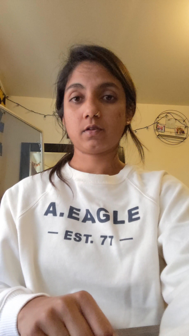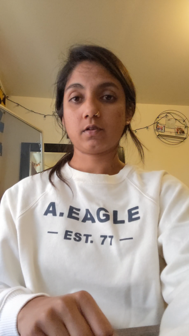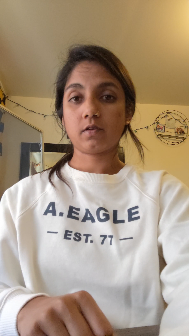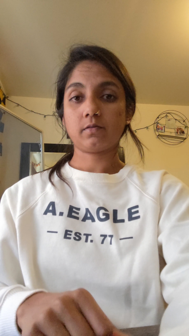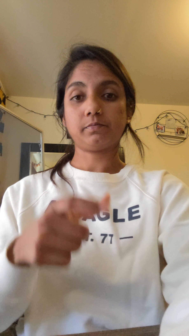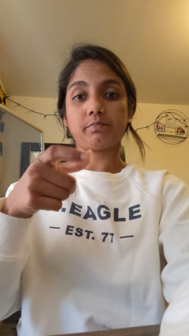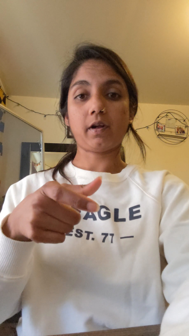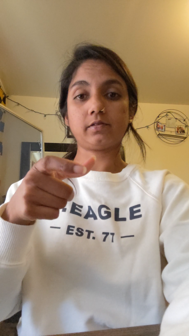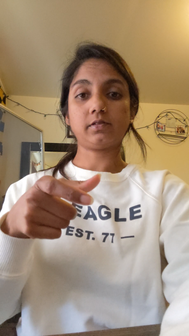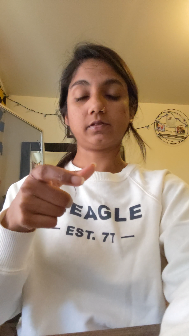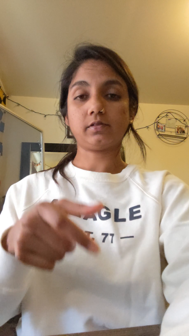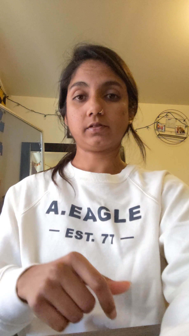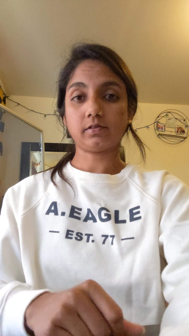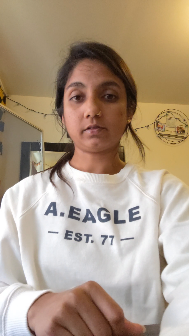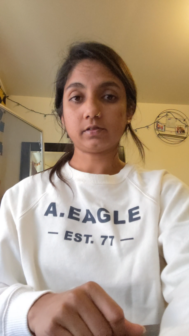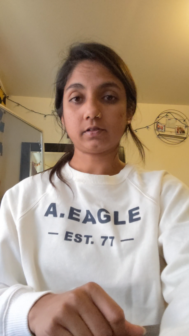plate